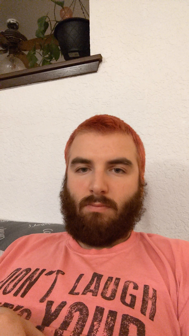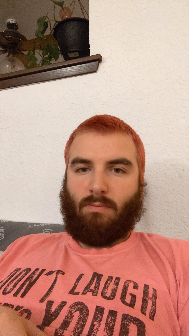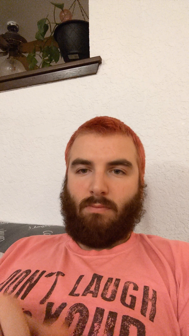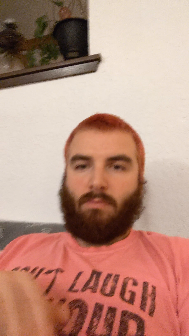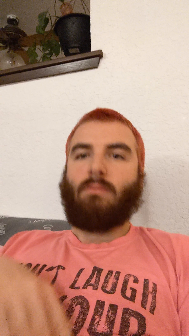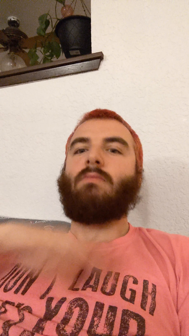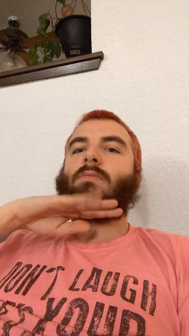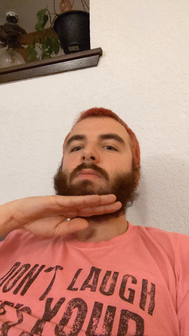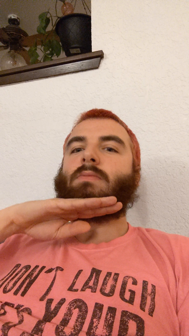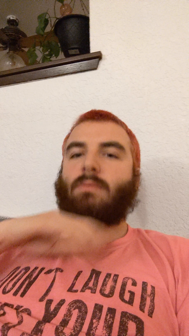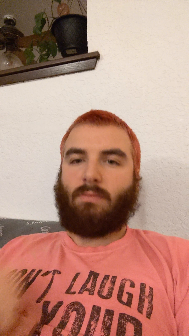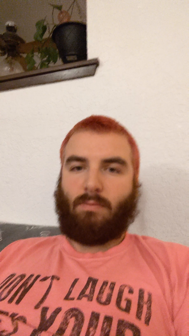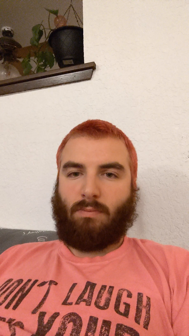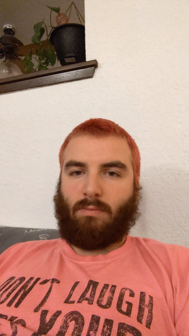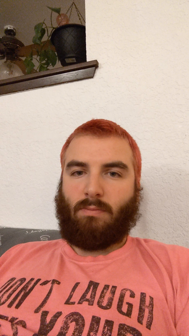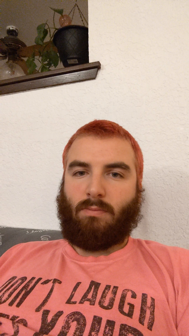full